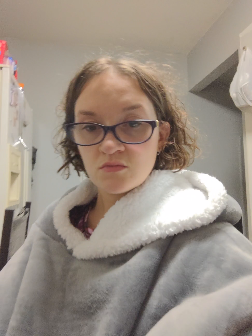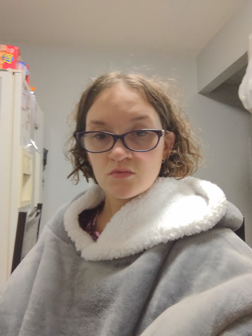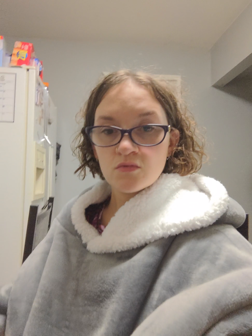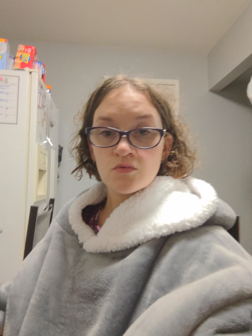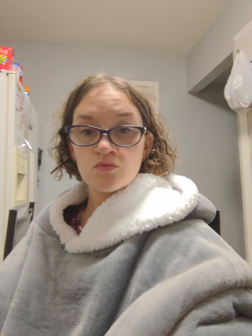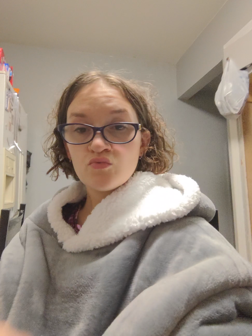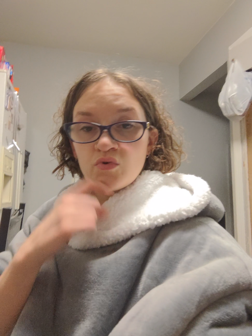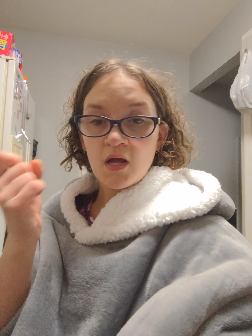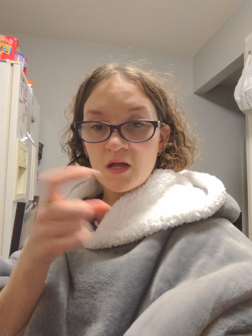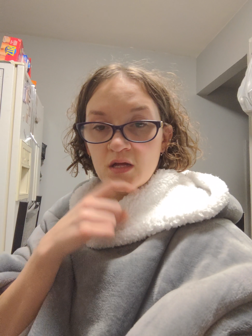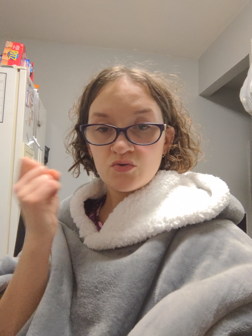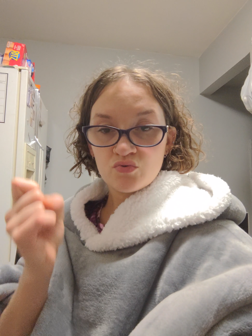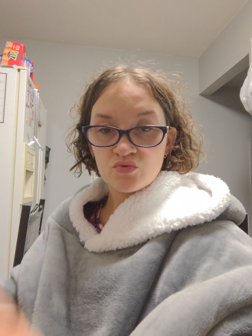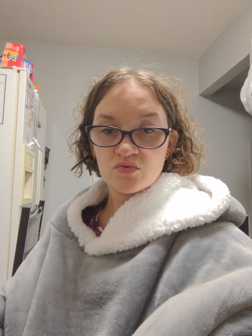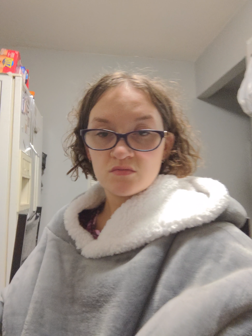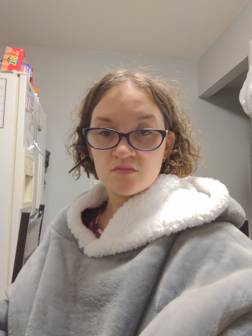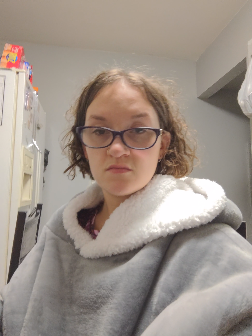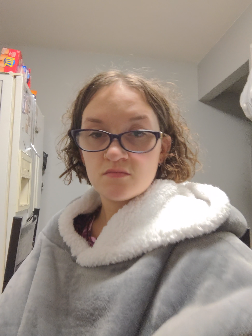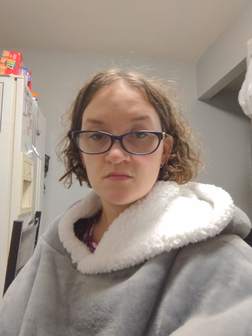dryer